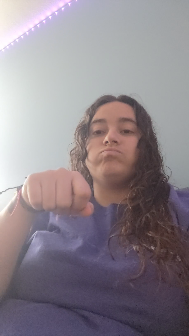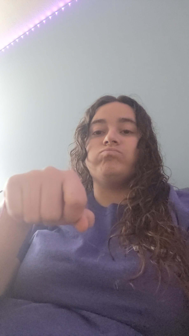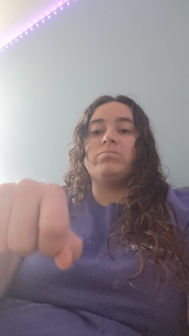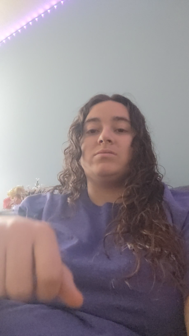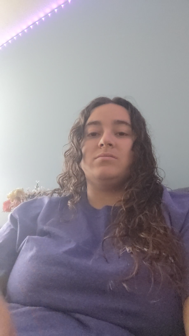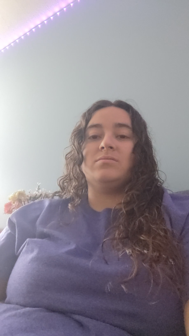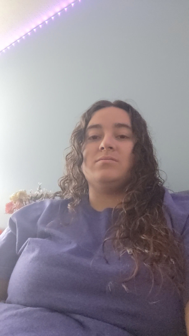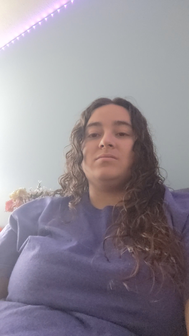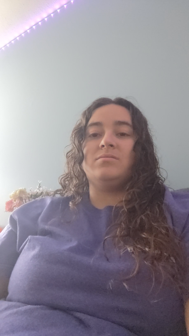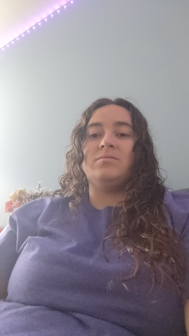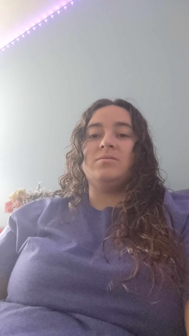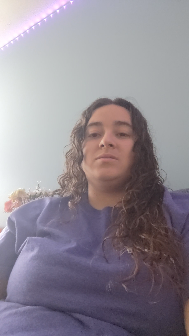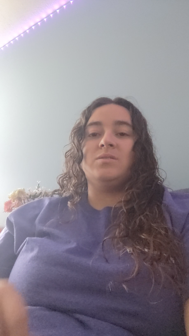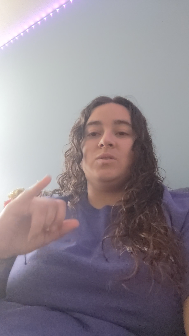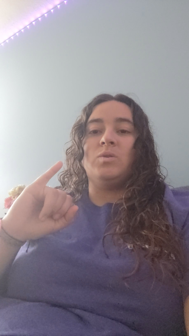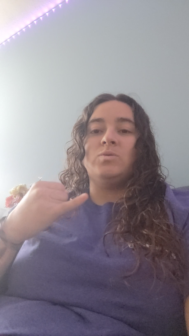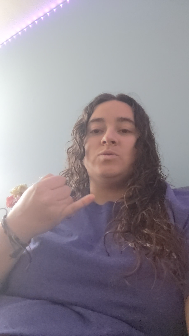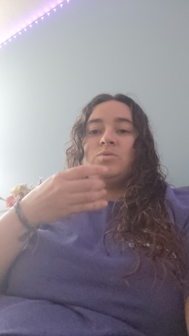juice